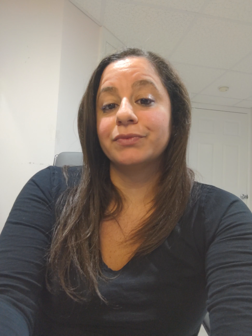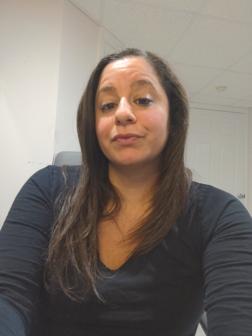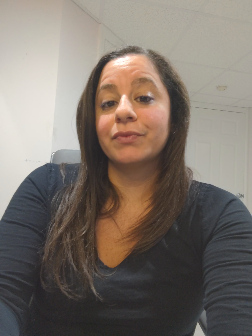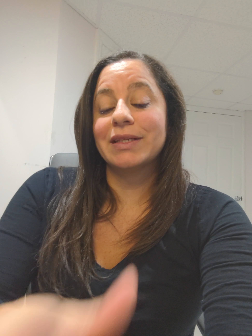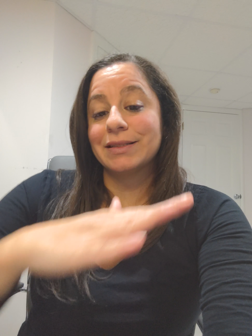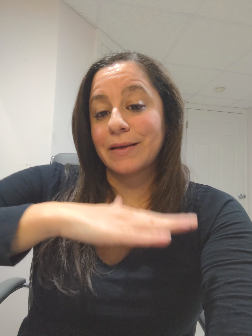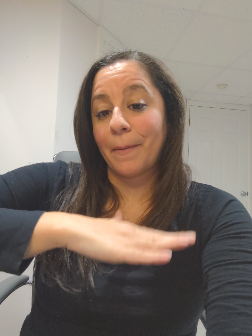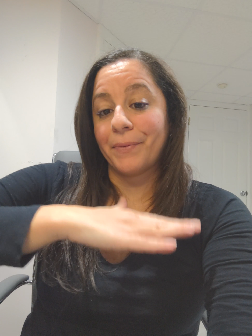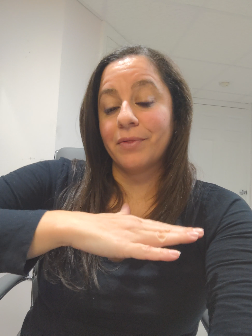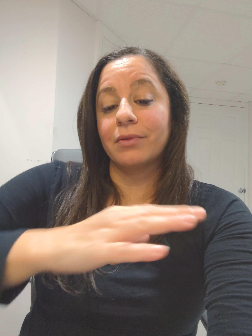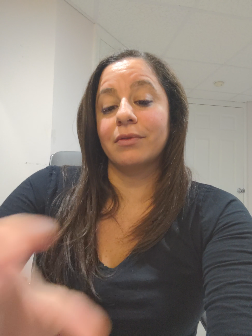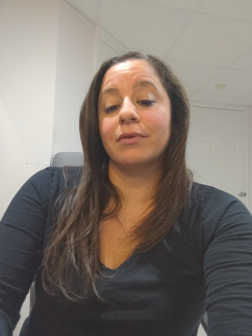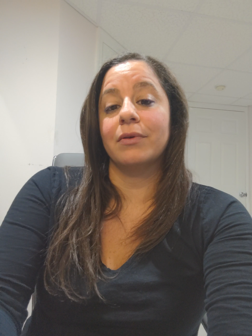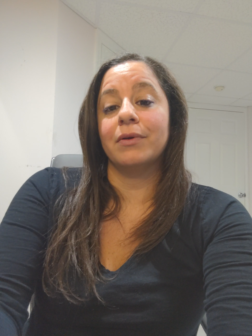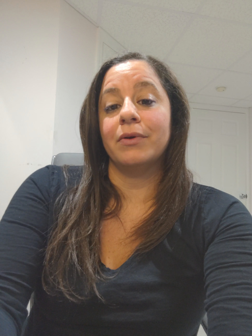table